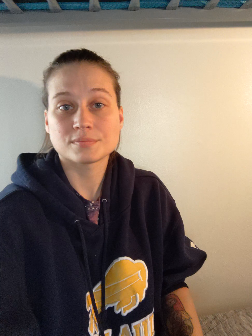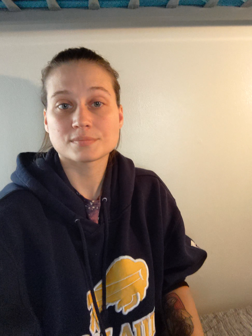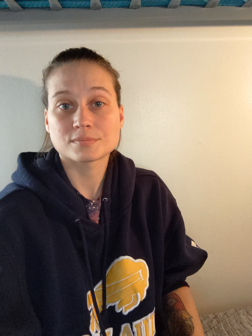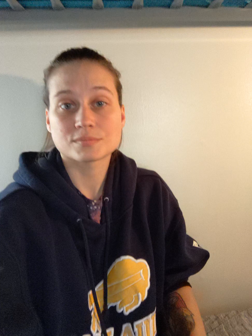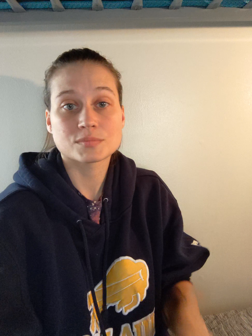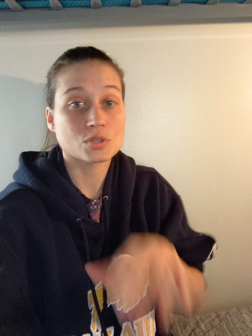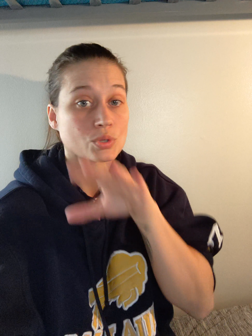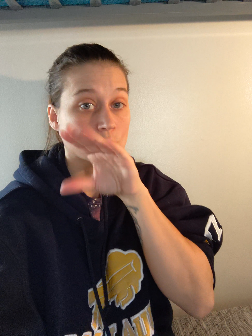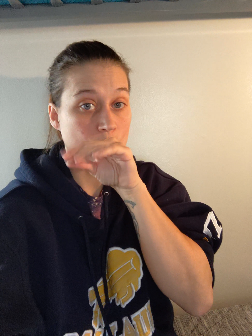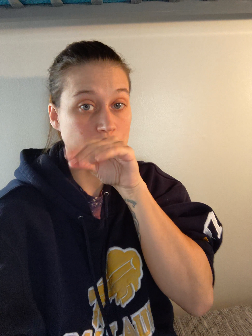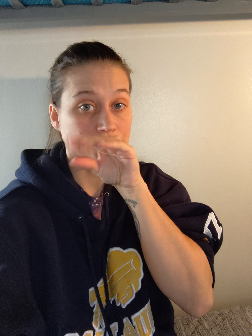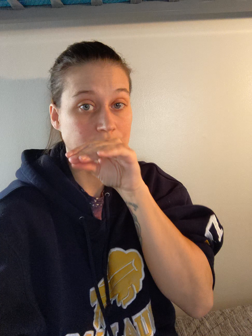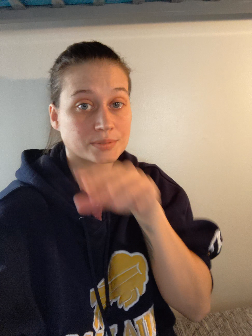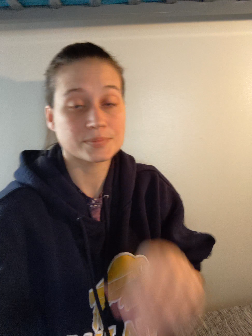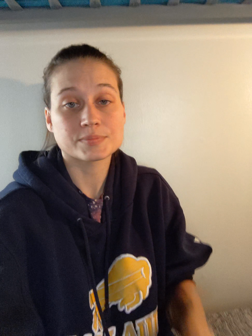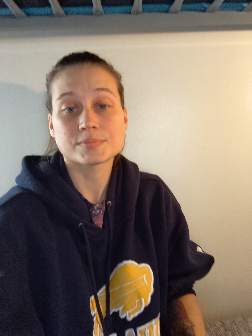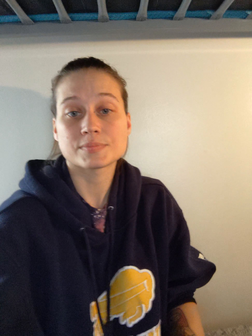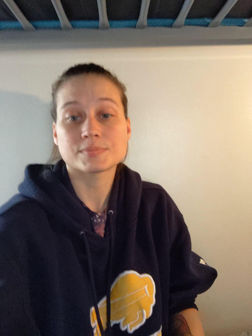goose